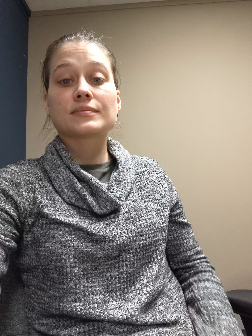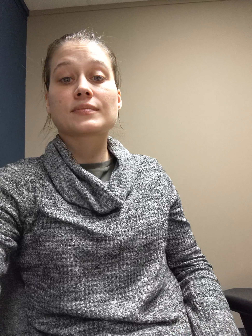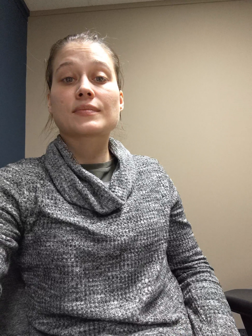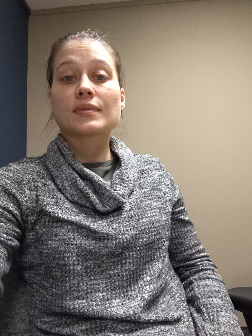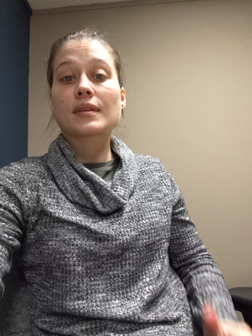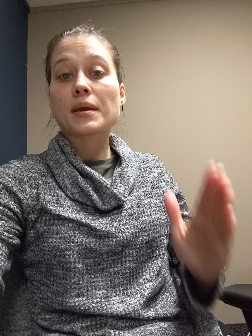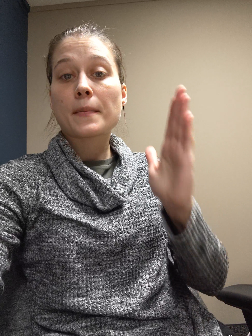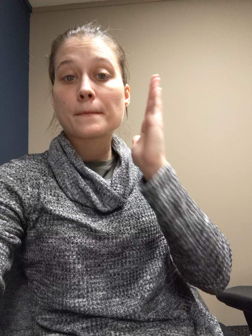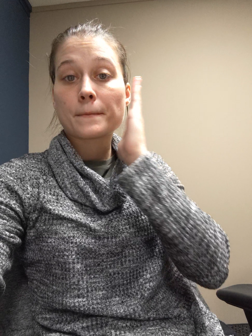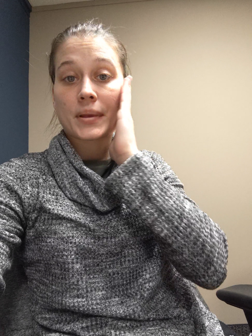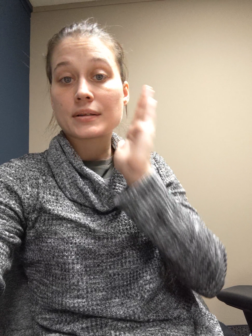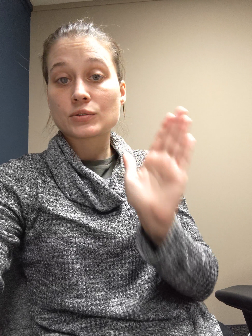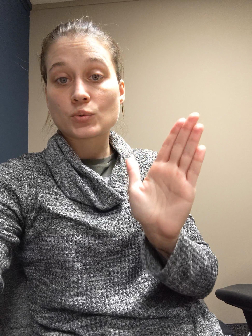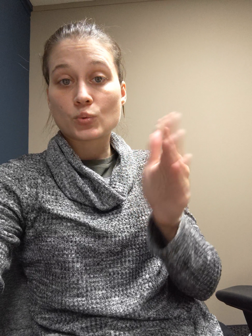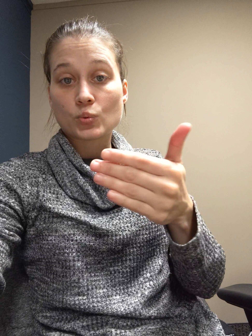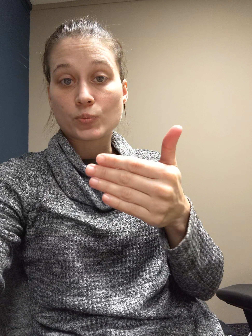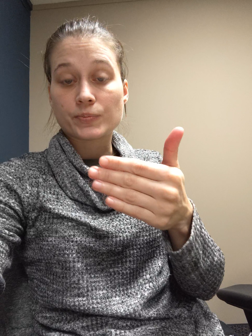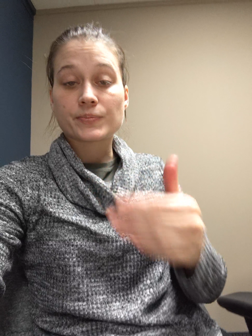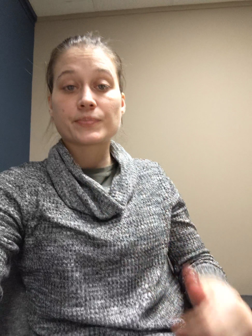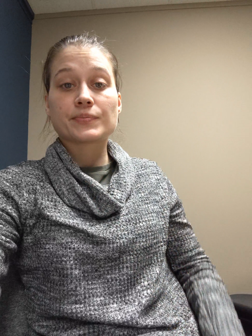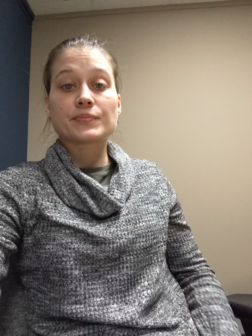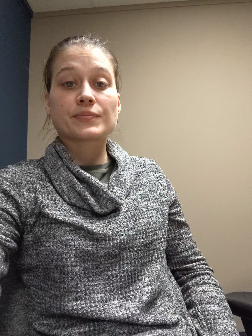bedroom